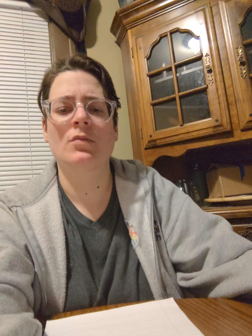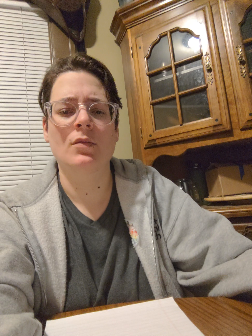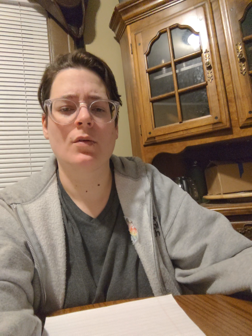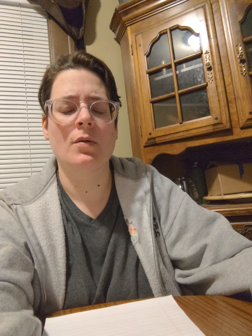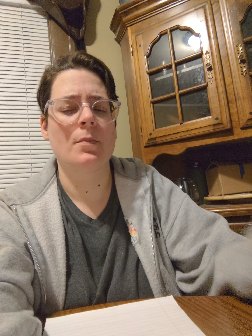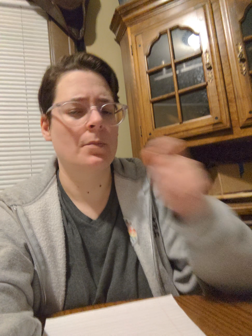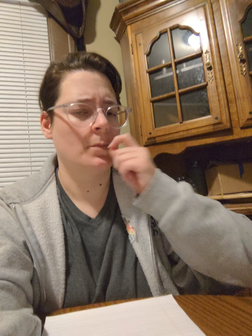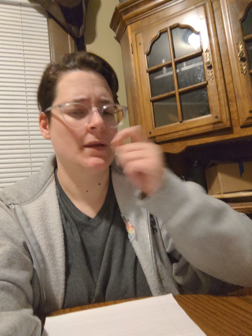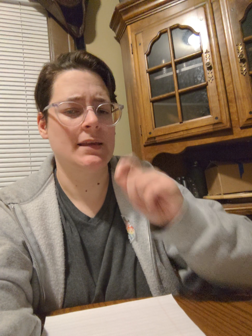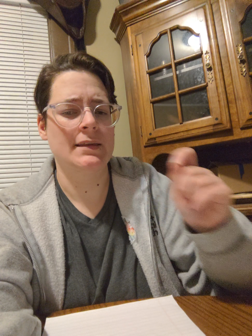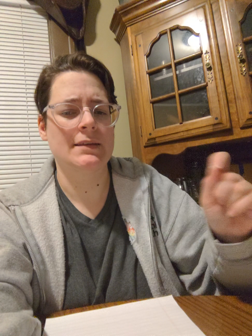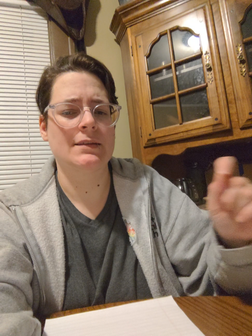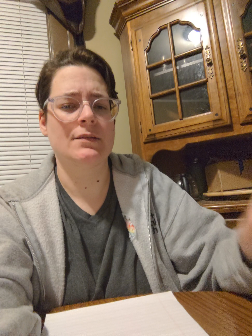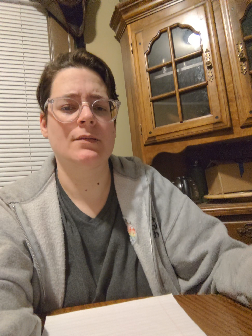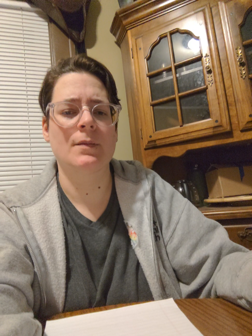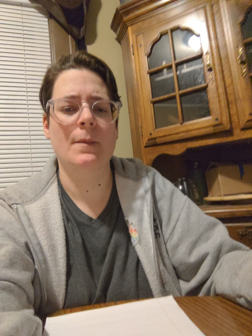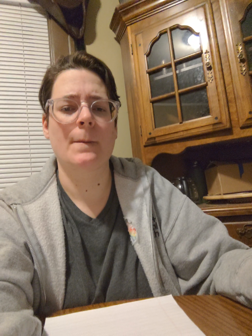pen